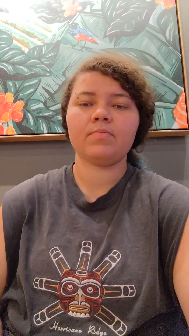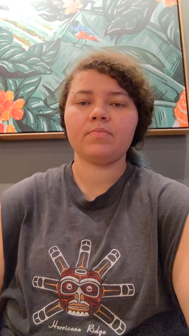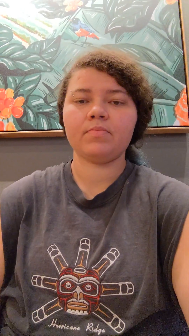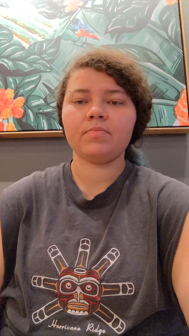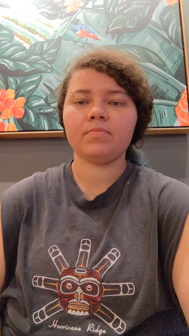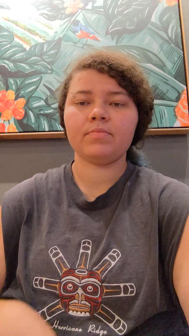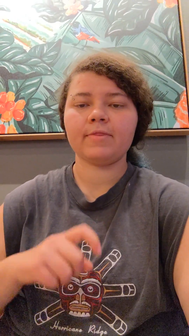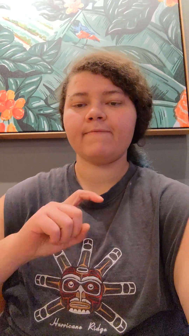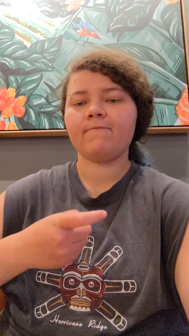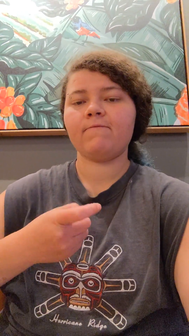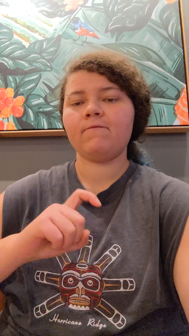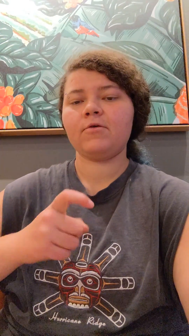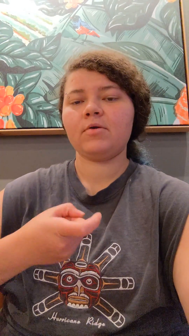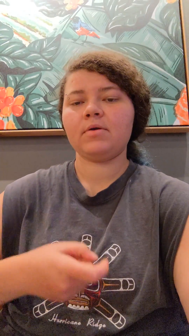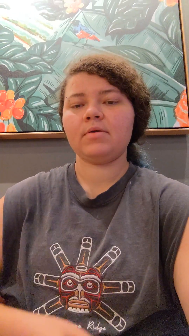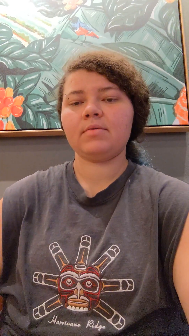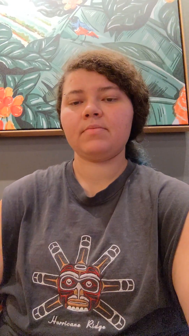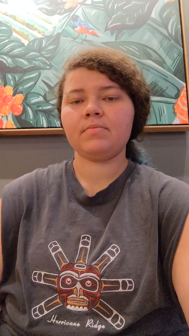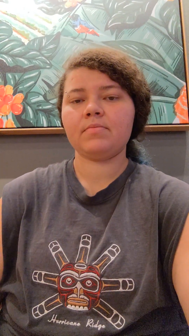friend